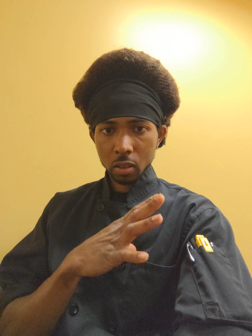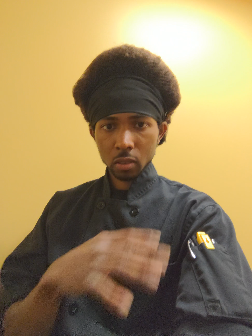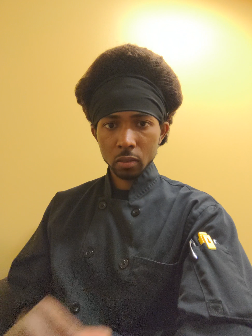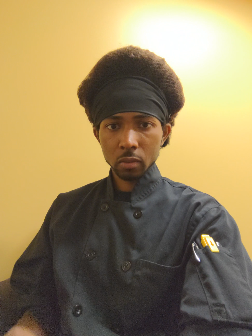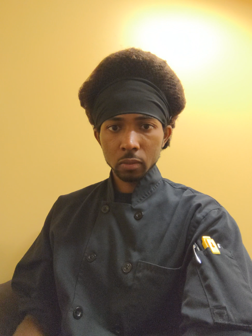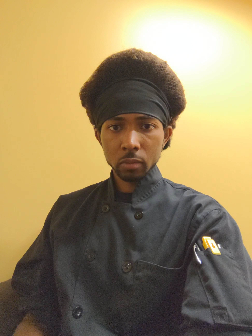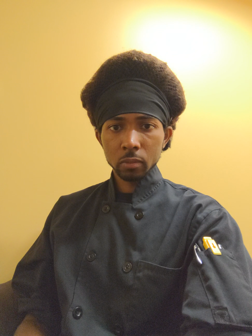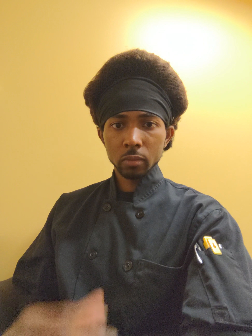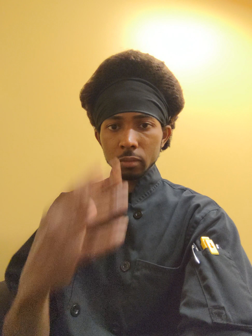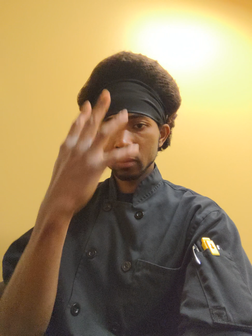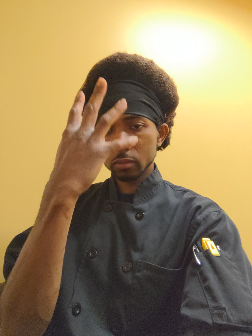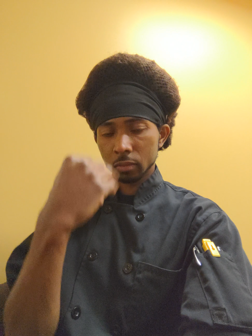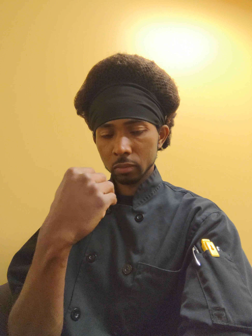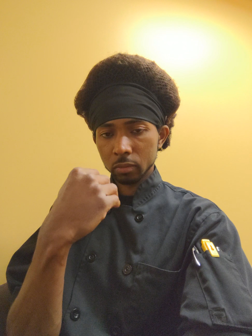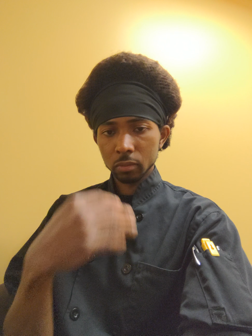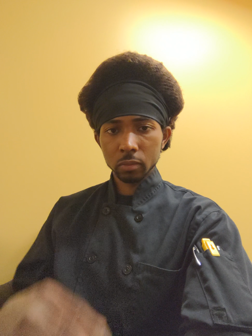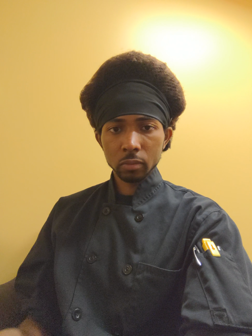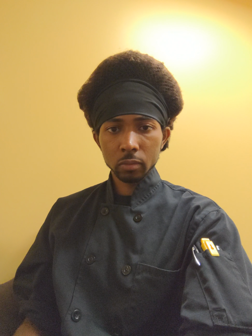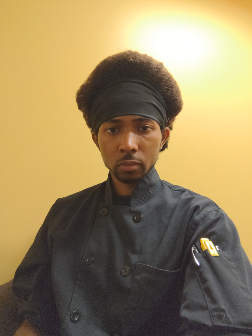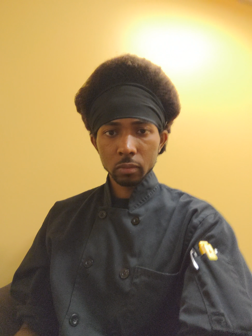asleep